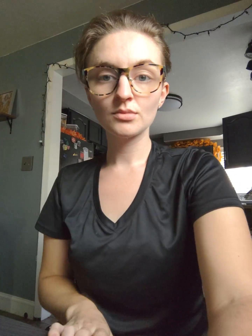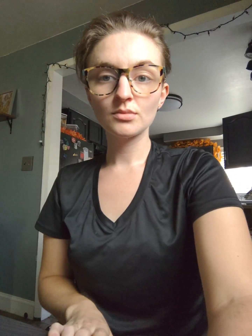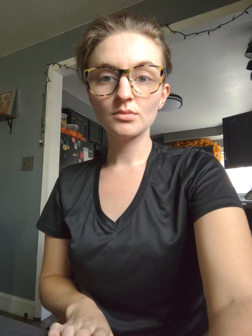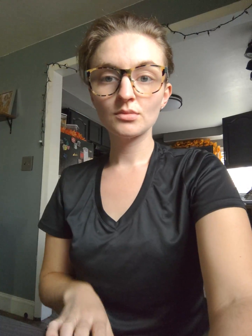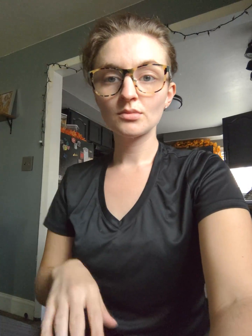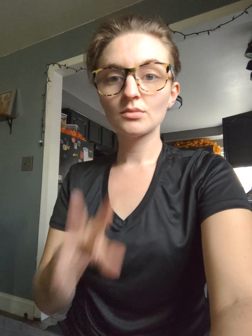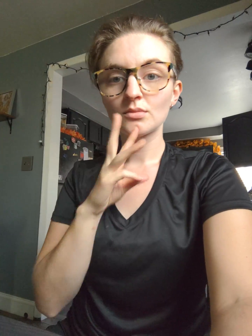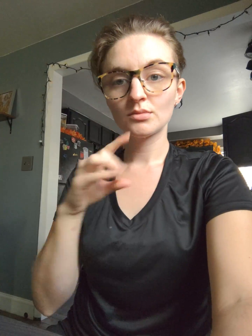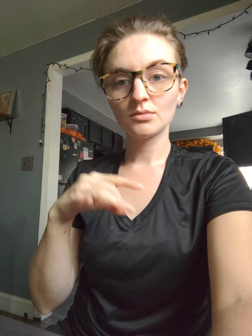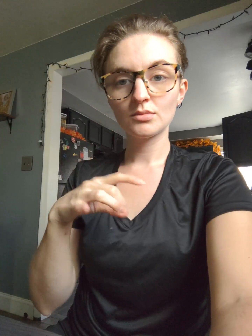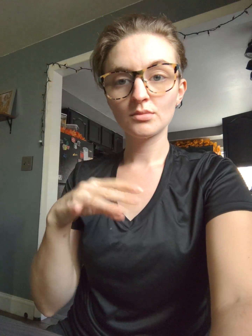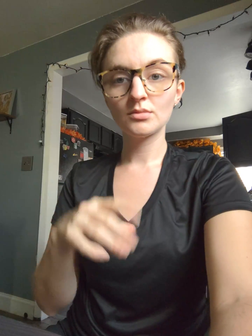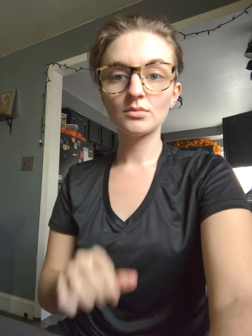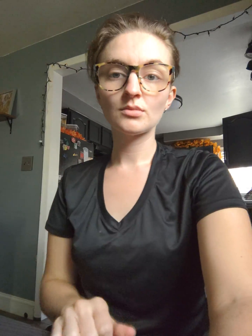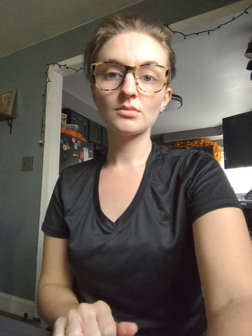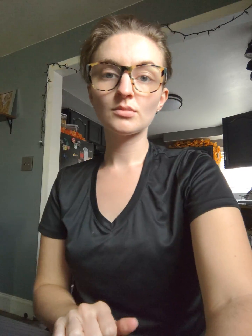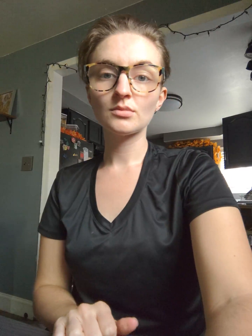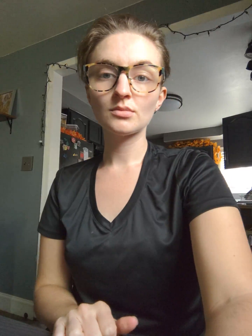melon